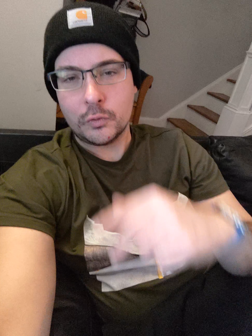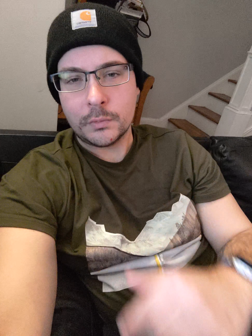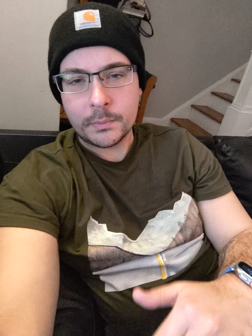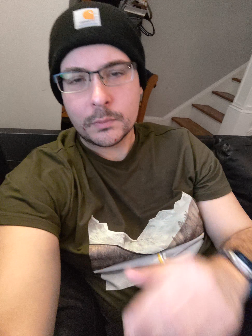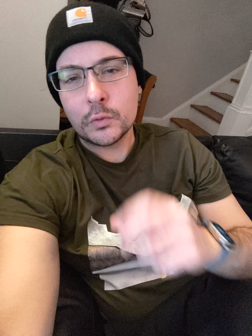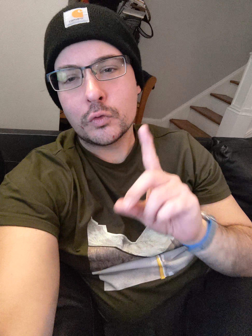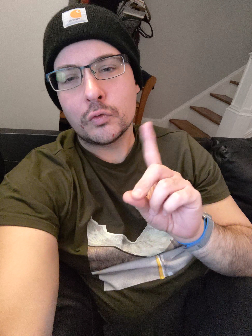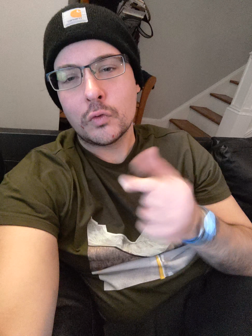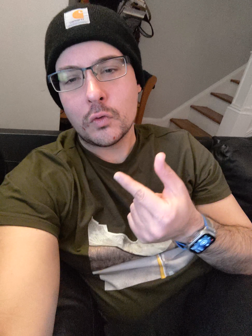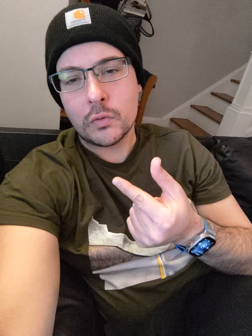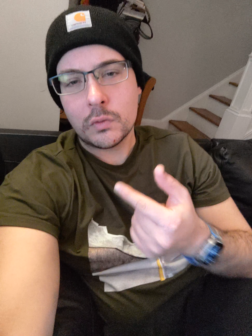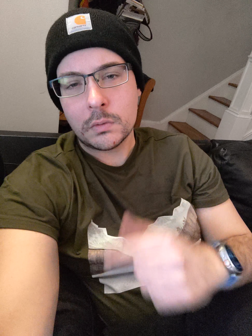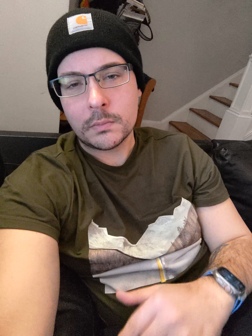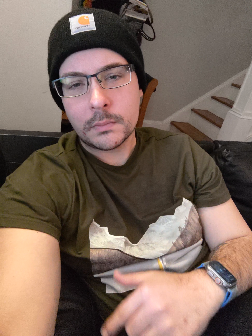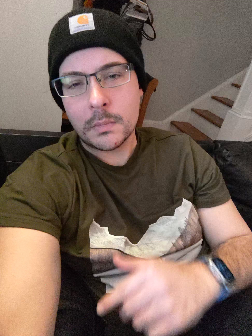dog